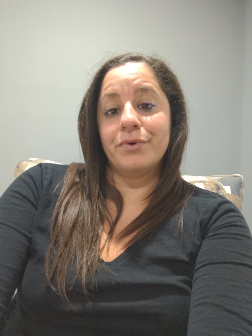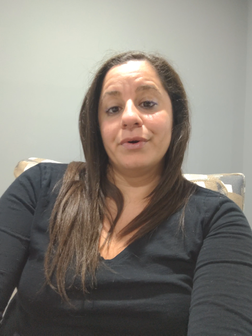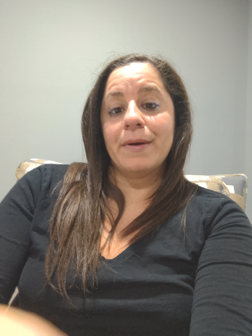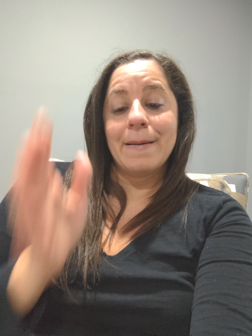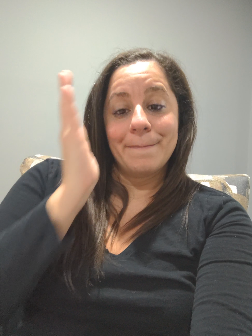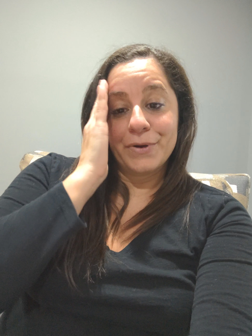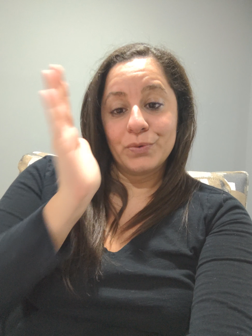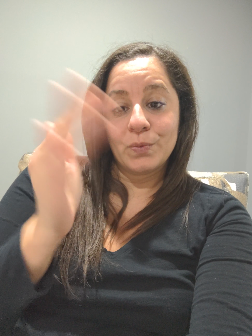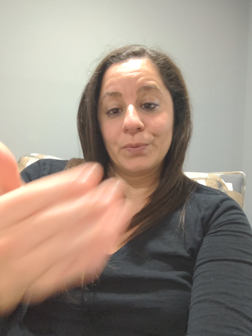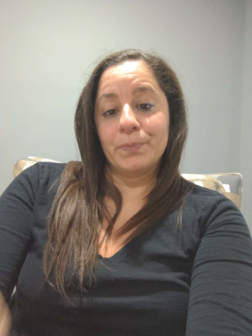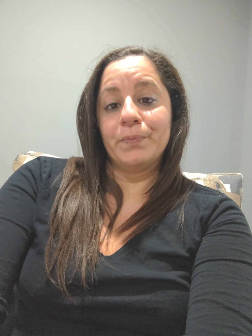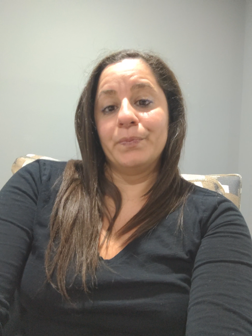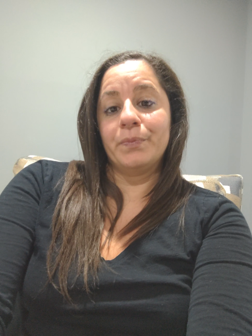bedroom